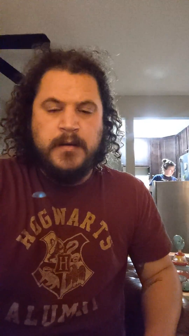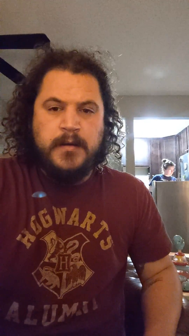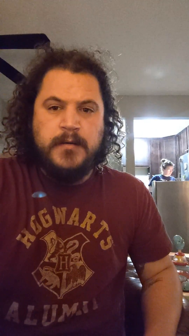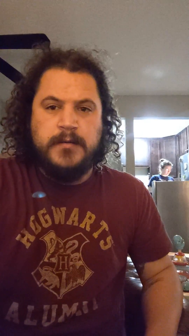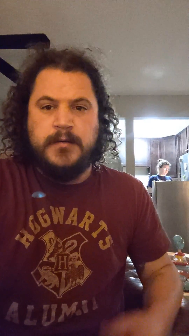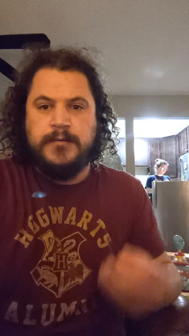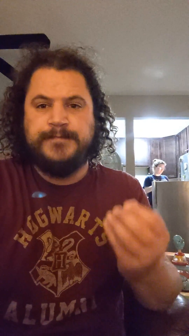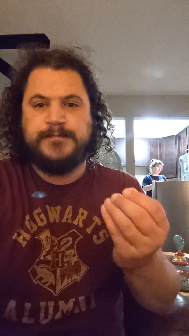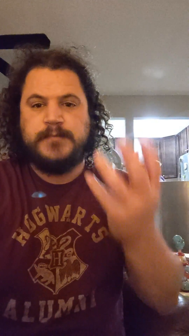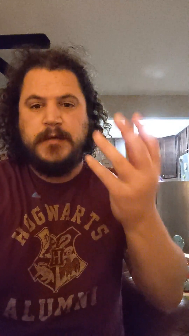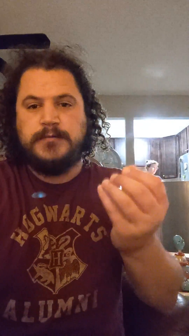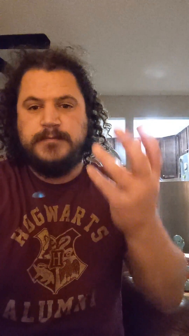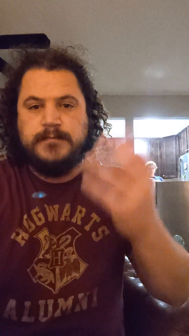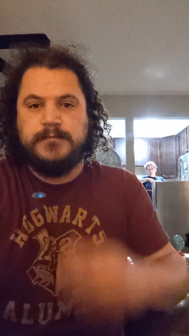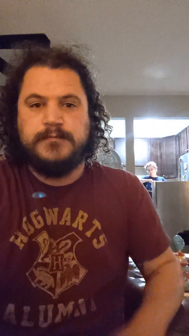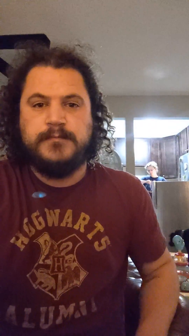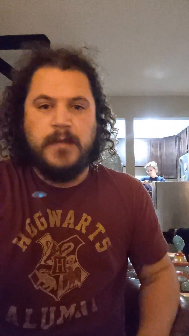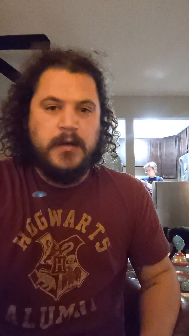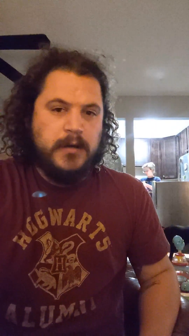plants